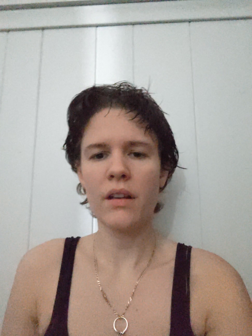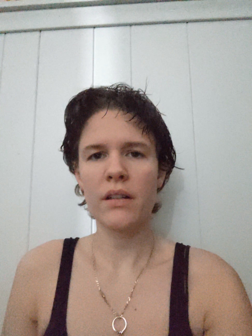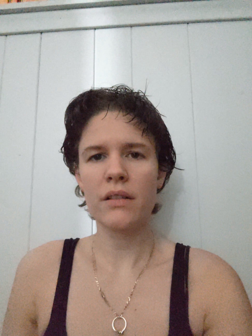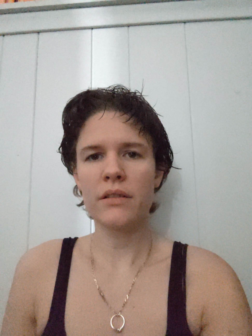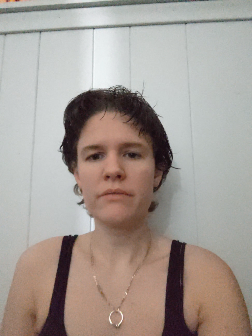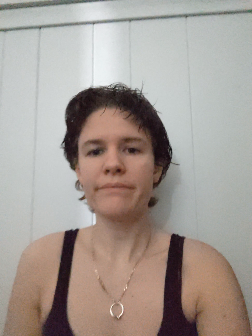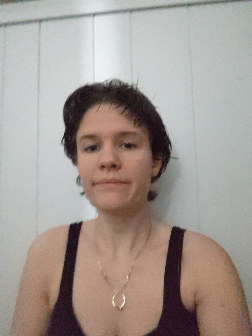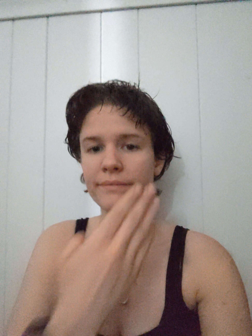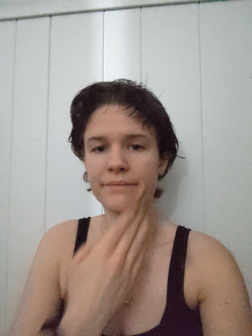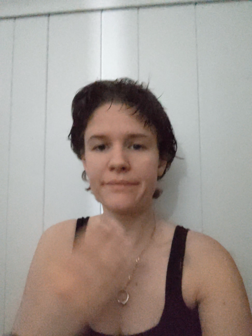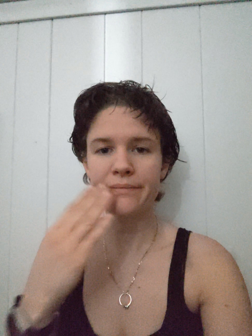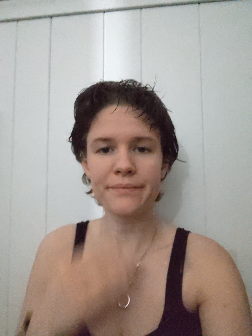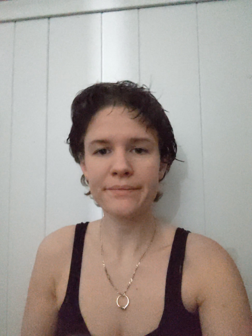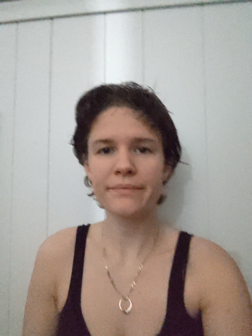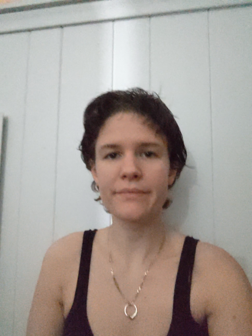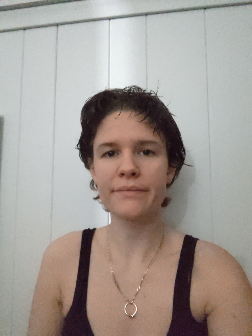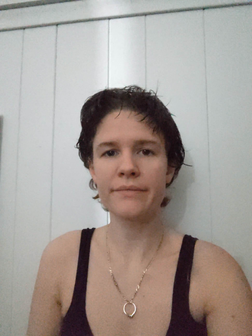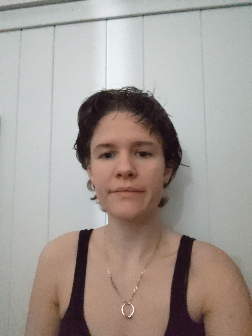napkin